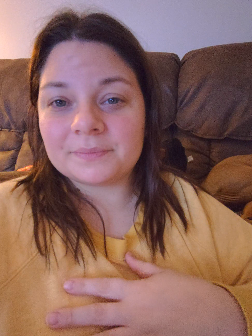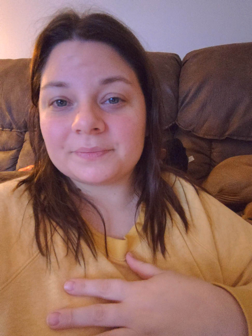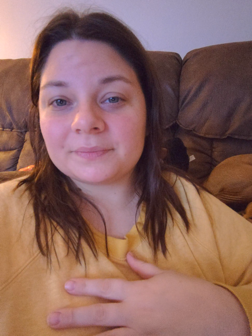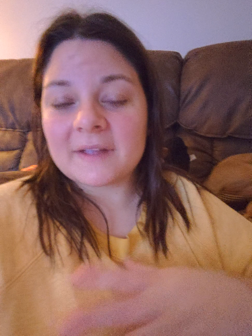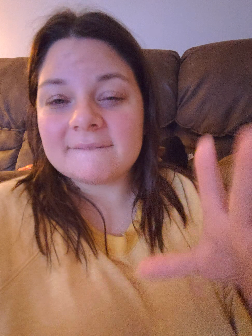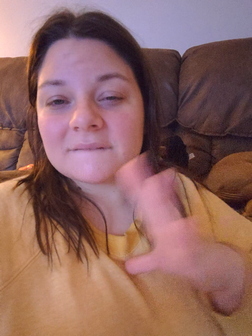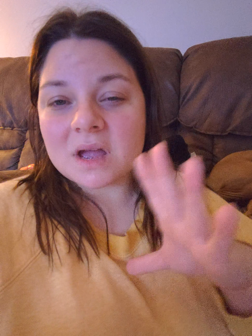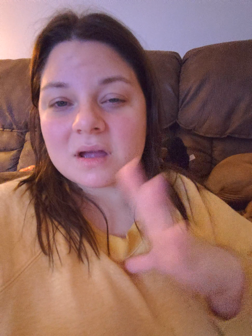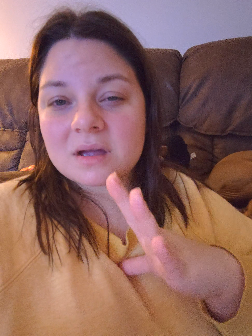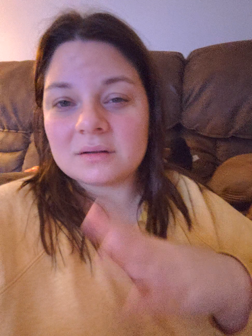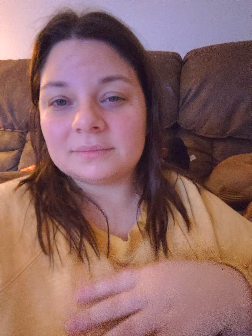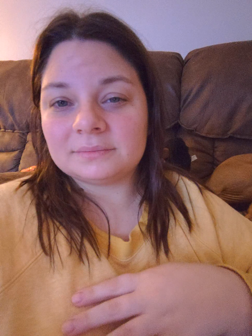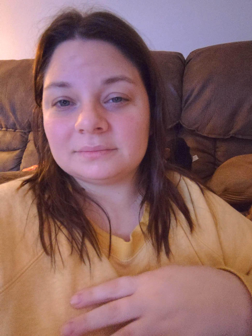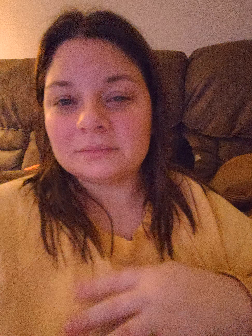fine